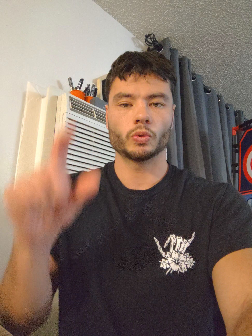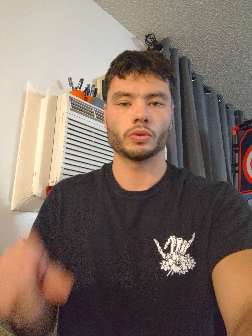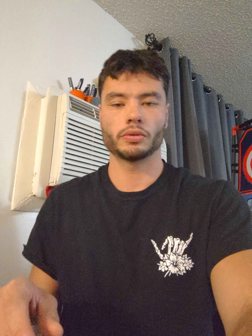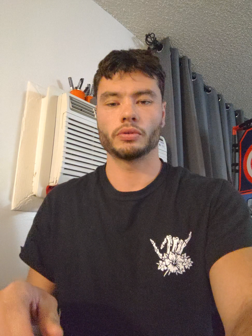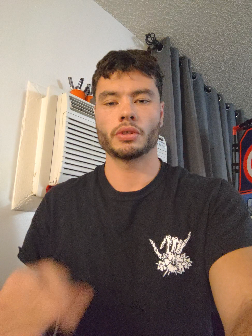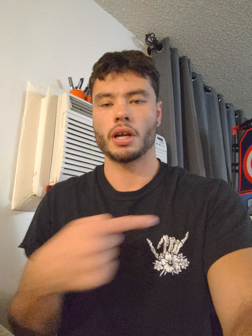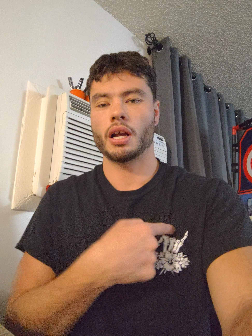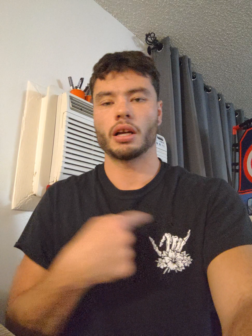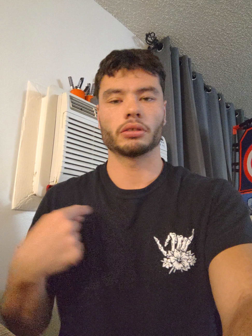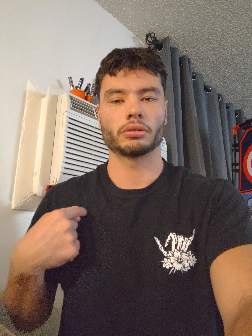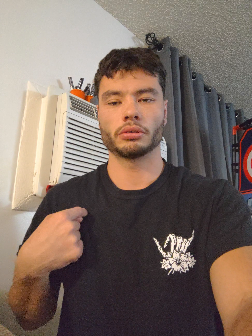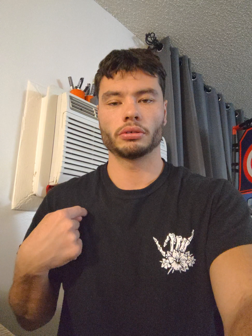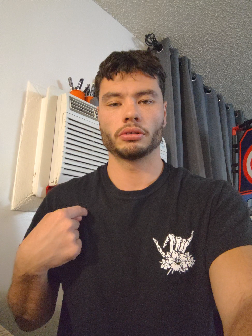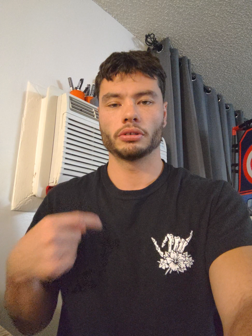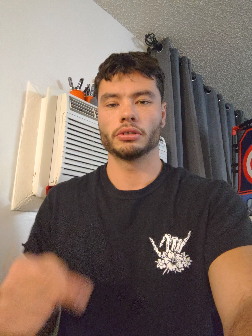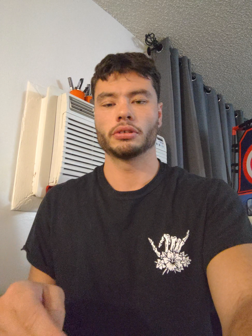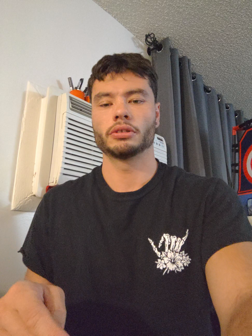we